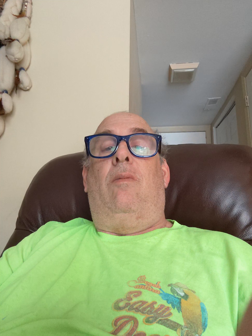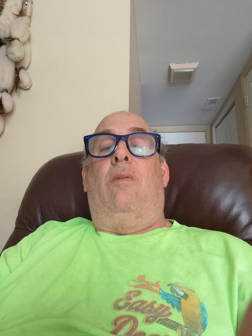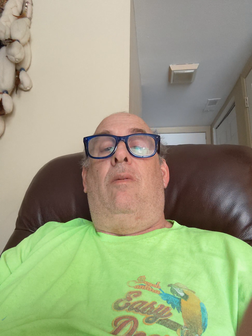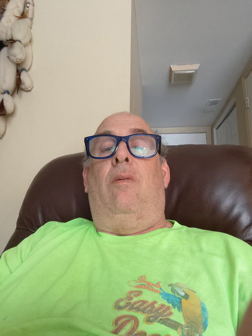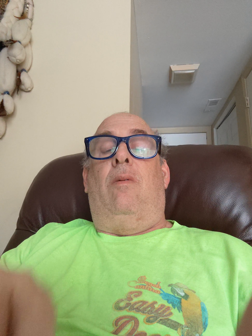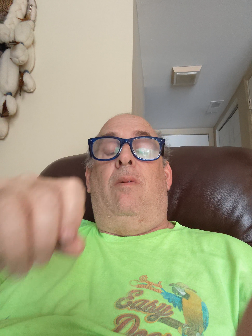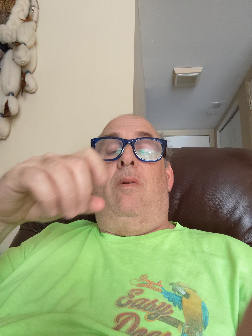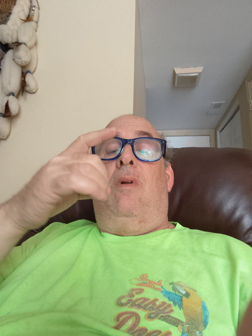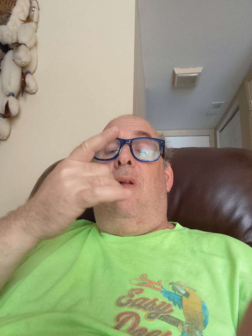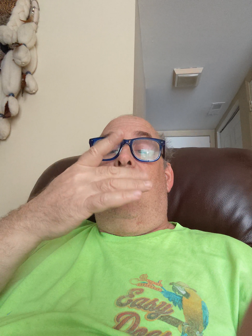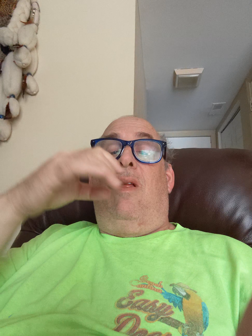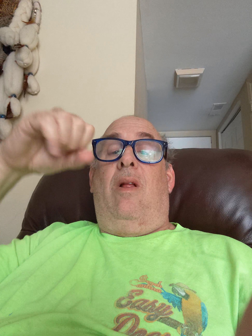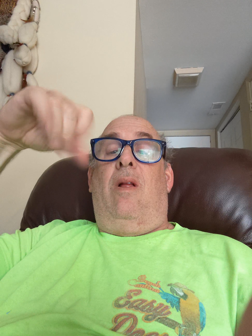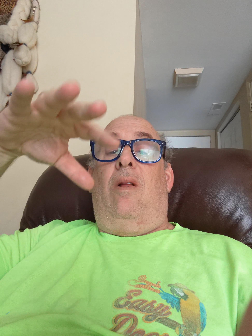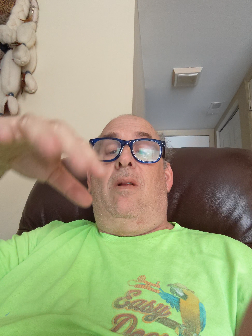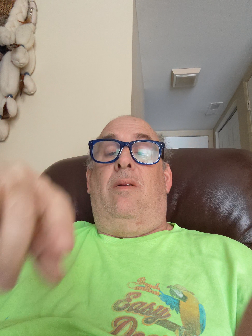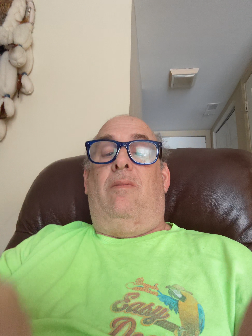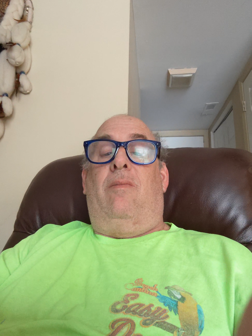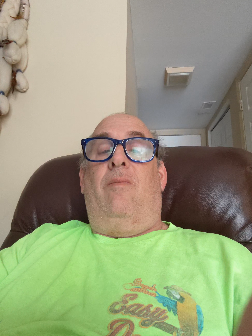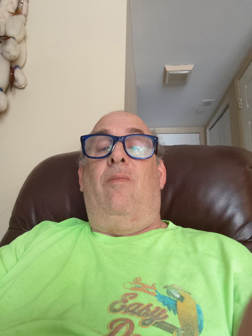lamp